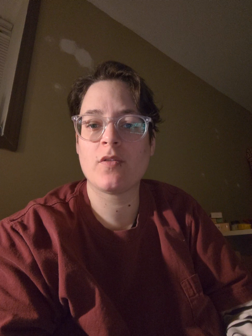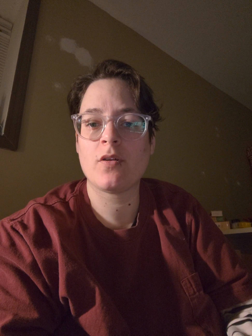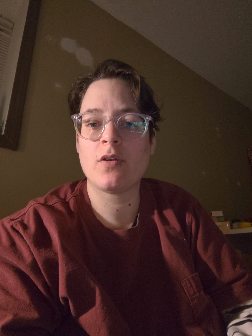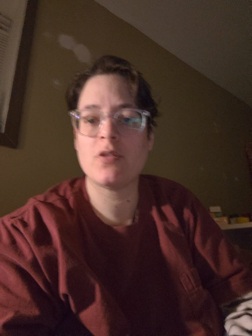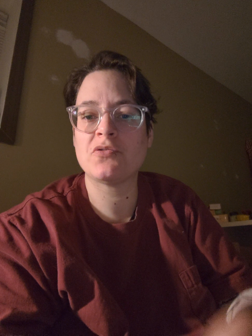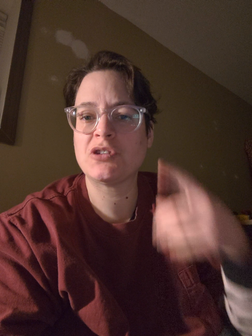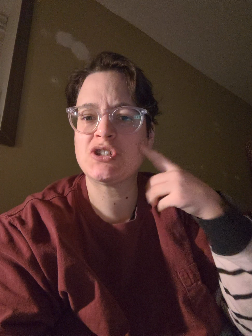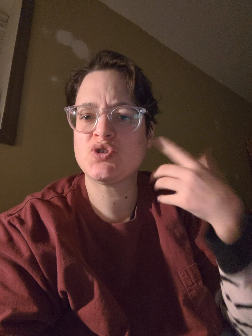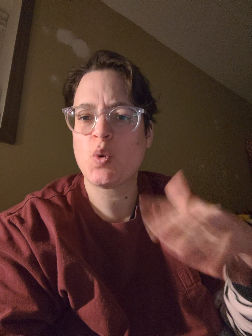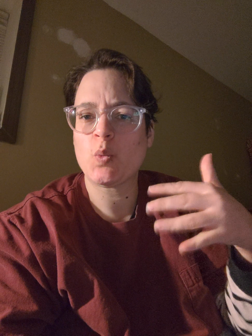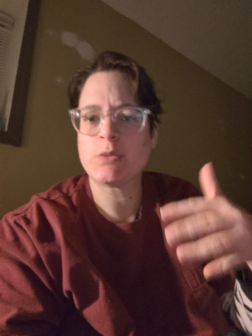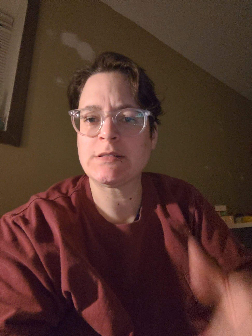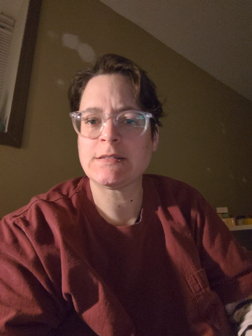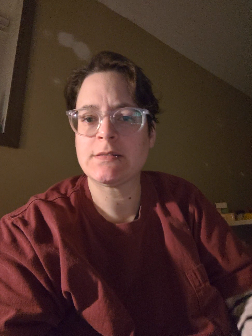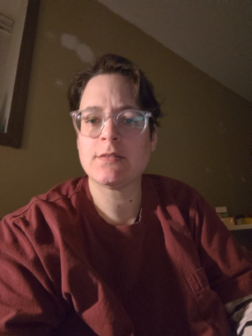noisy